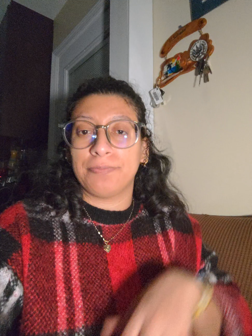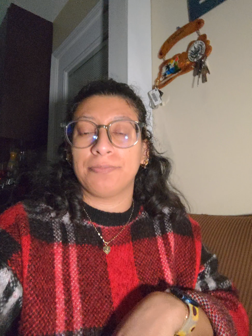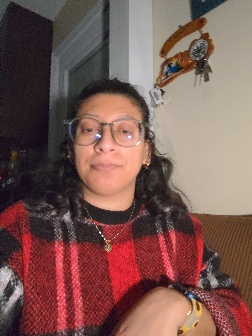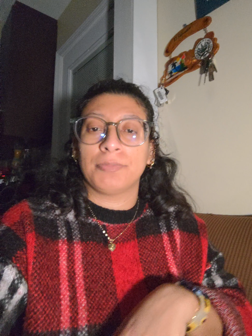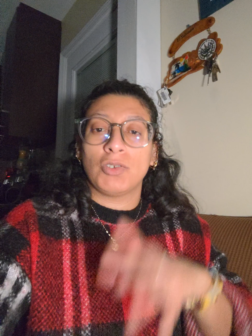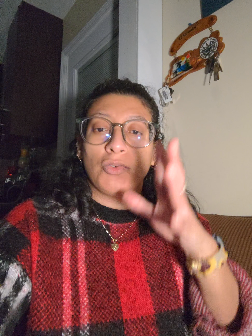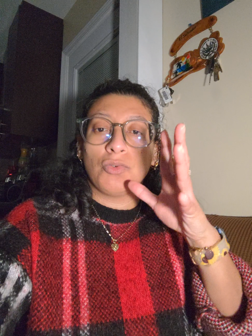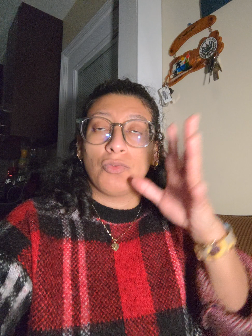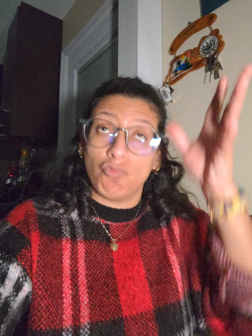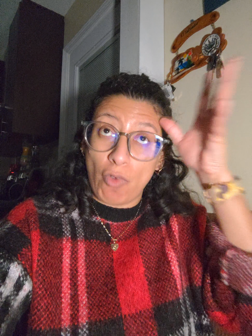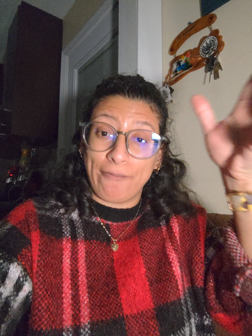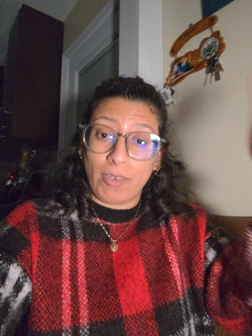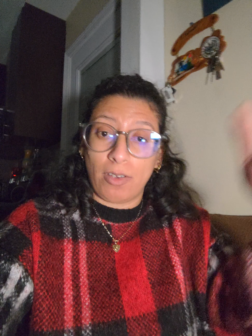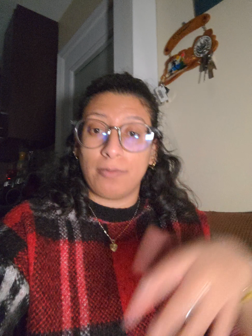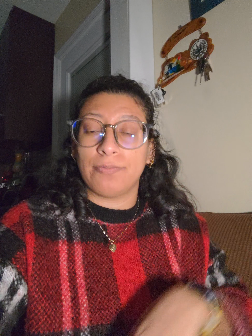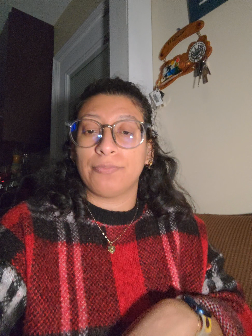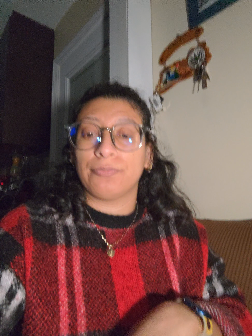grandpa